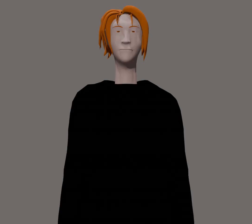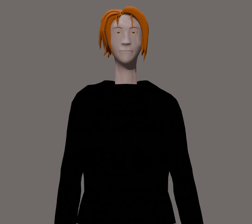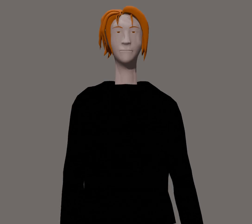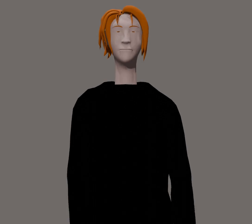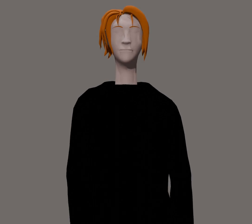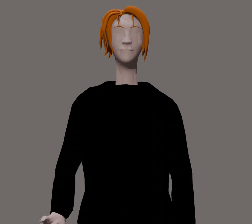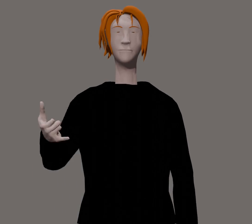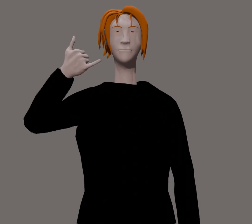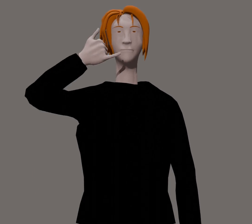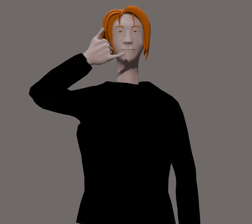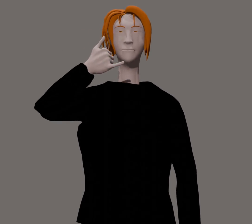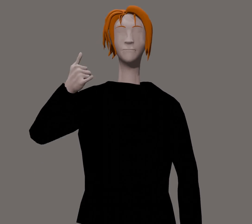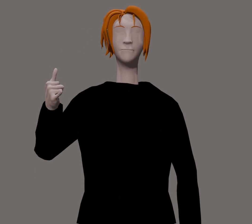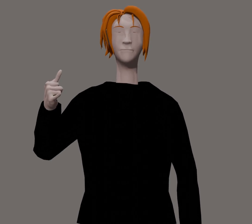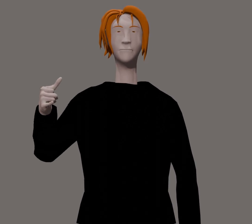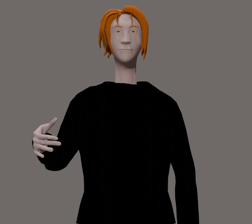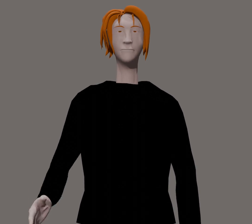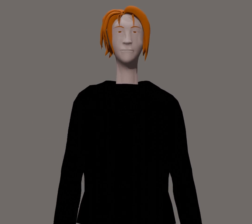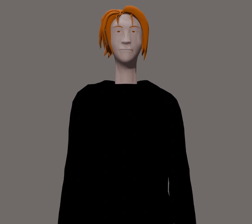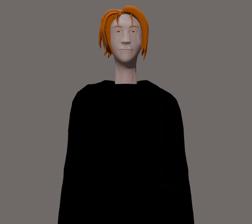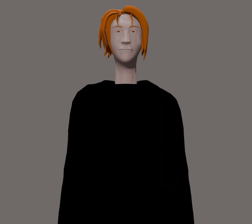Call Phone